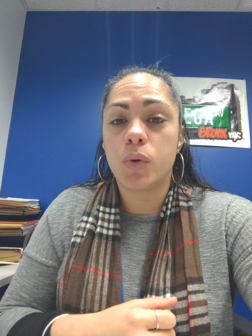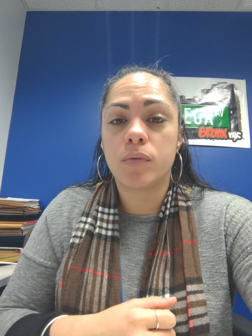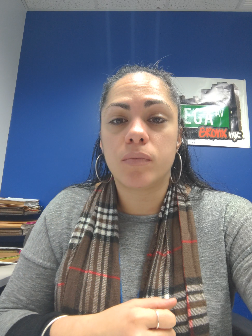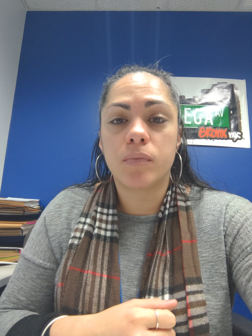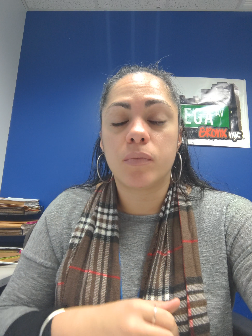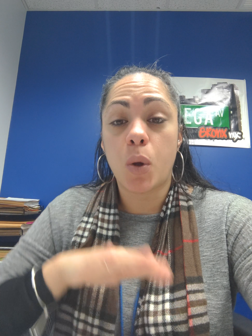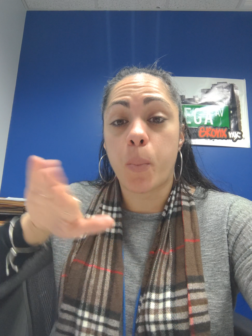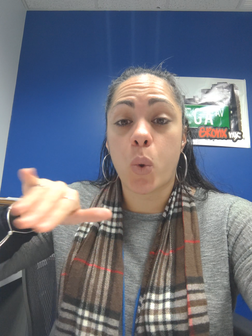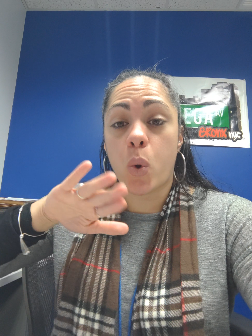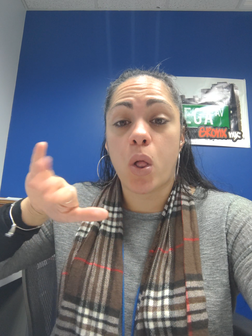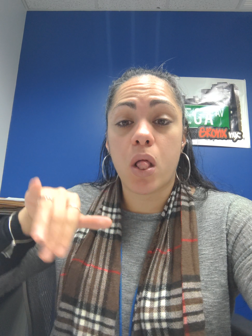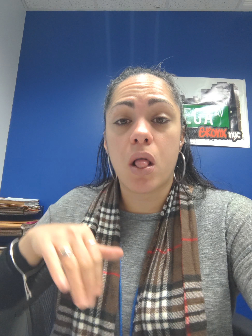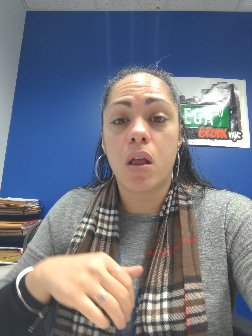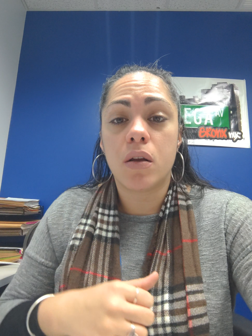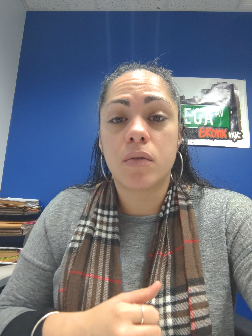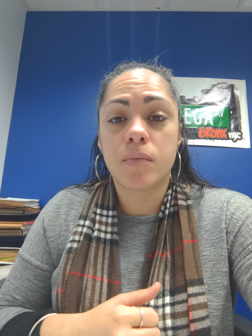pool